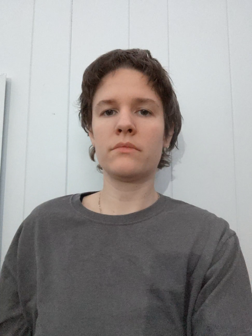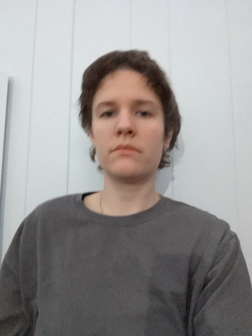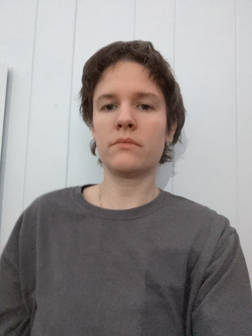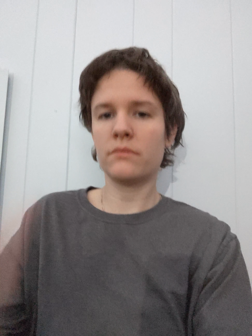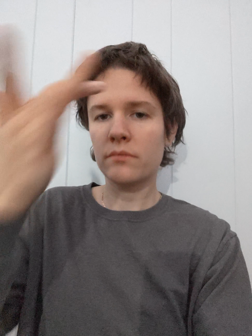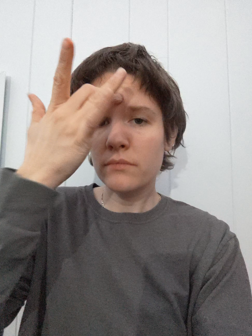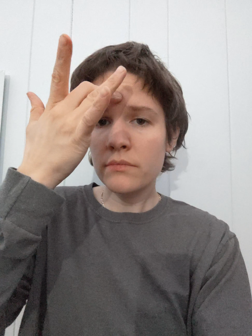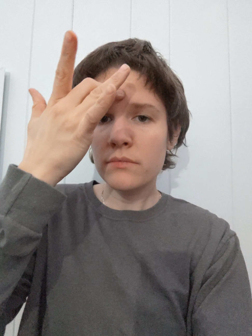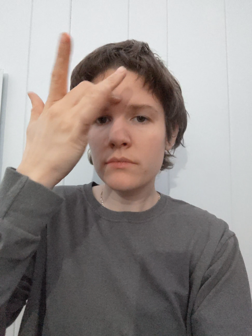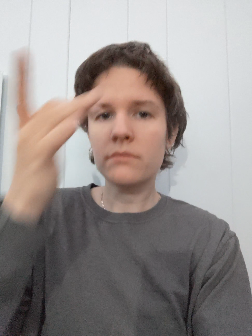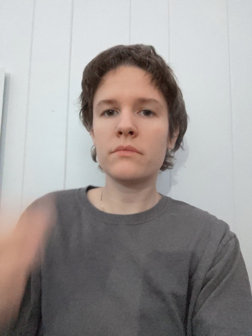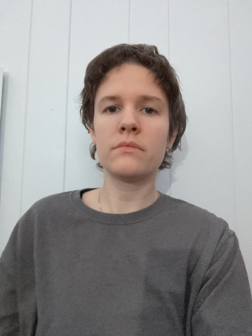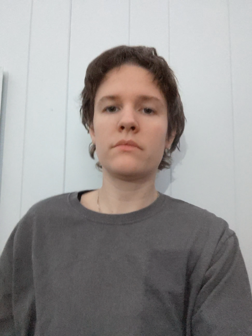sick